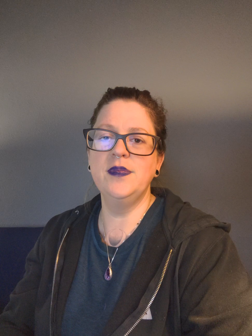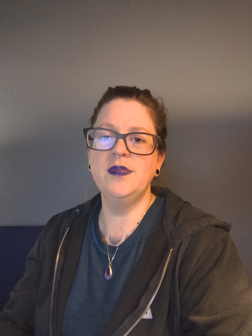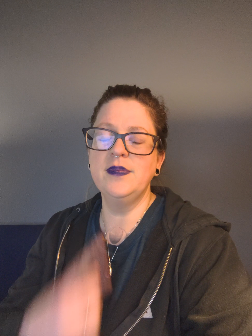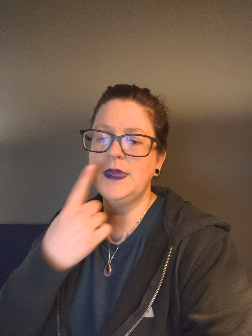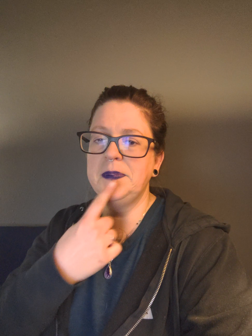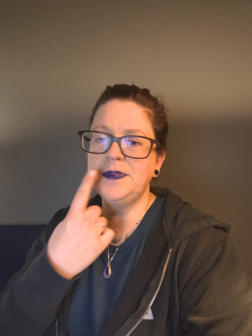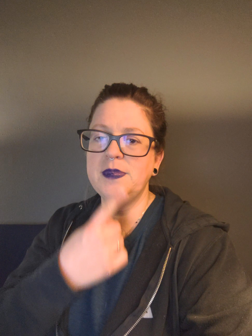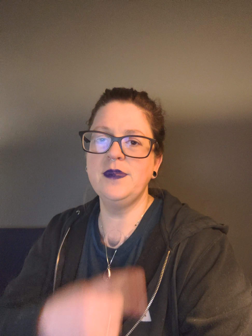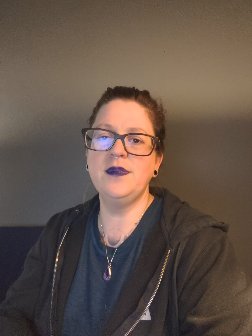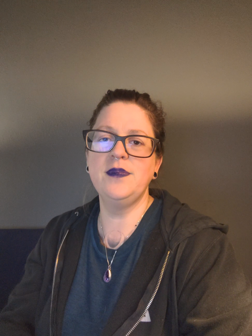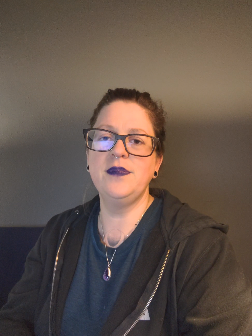lips